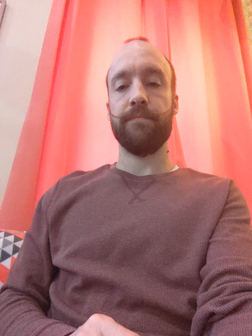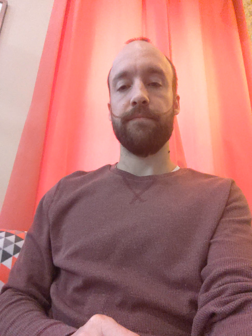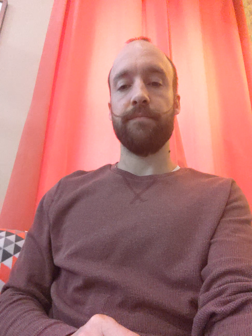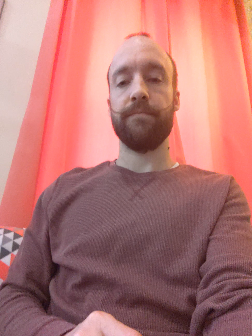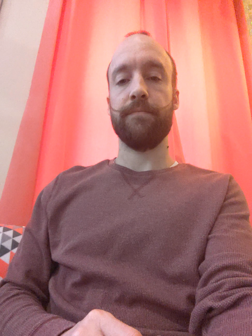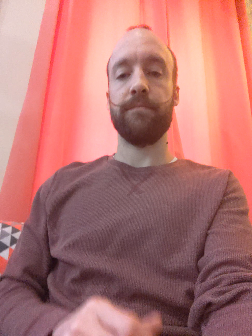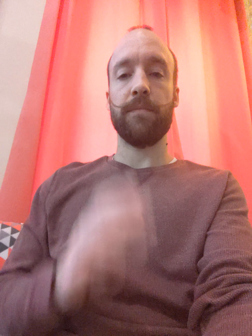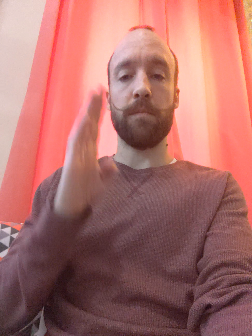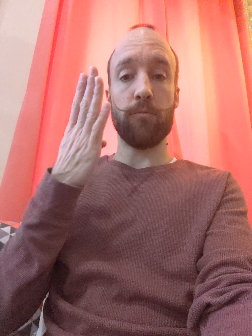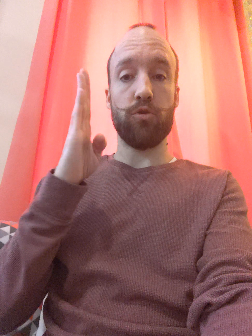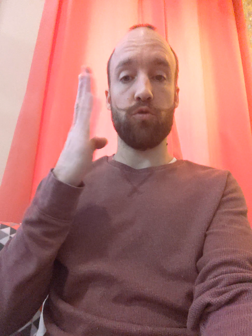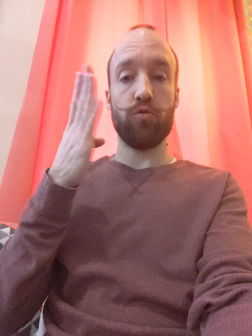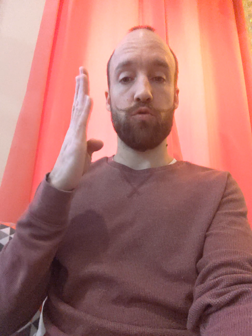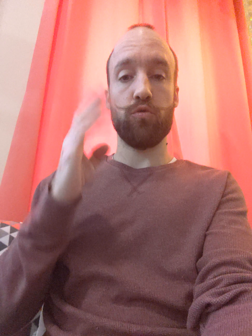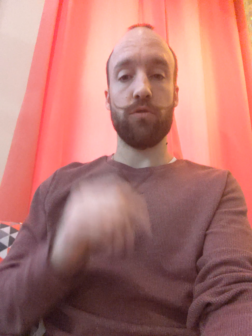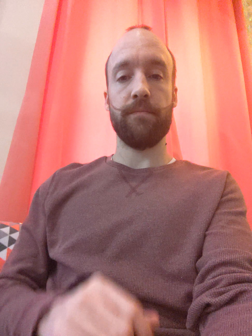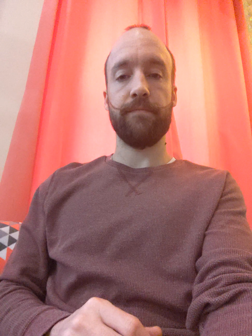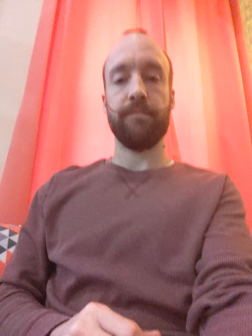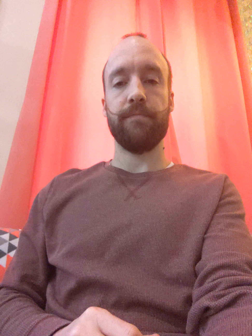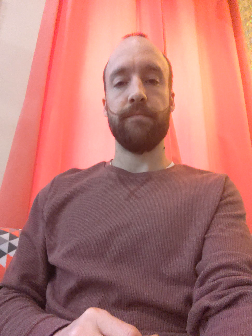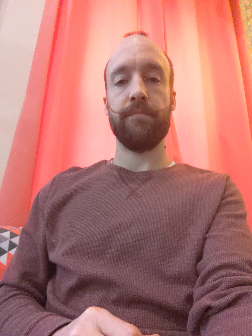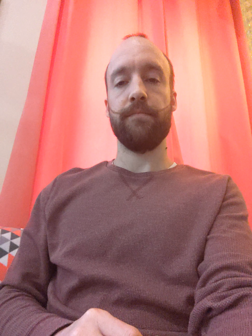blue